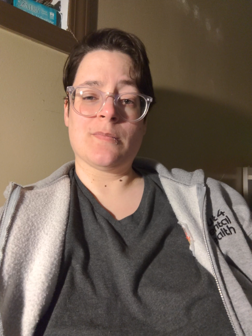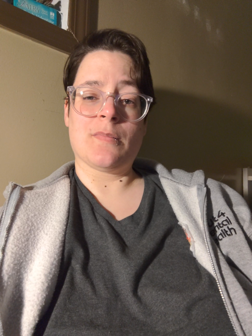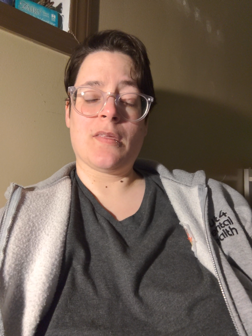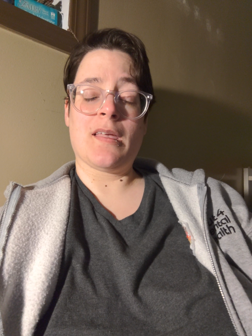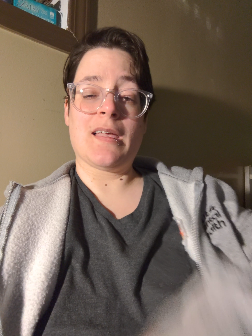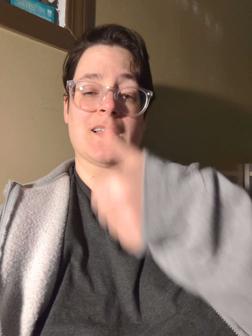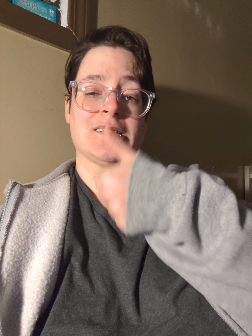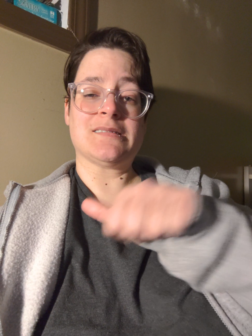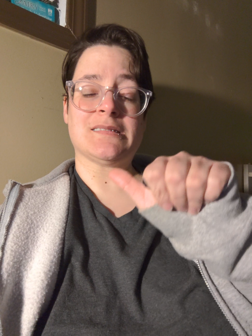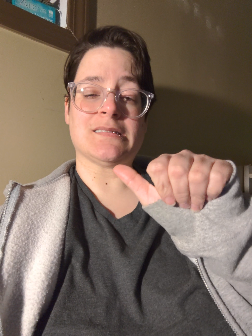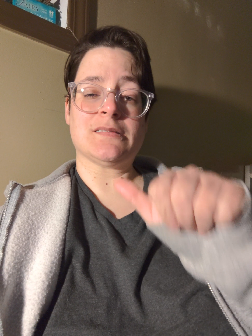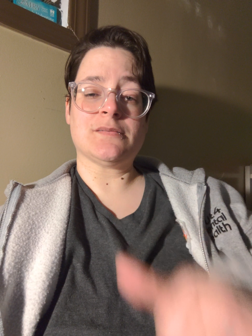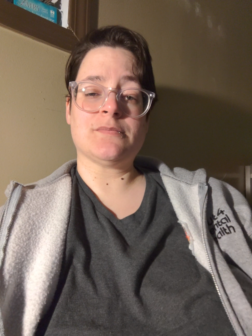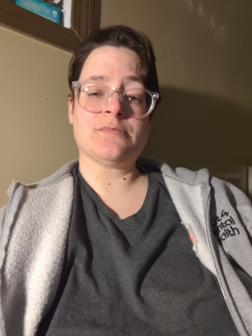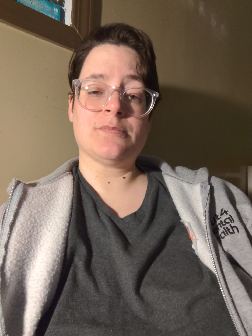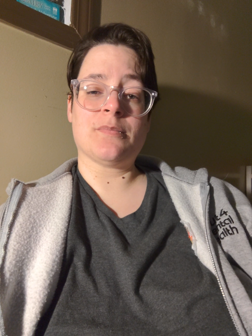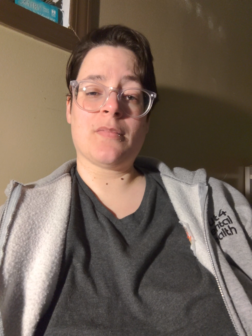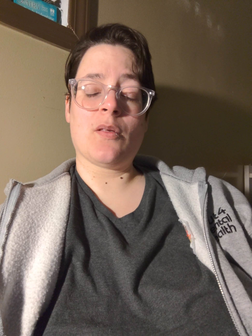any